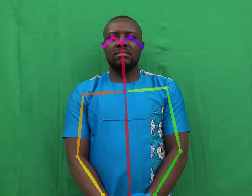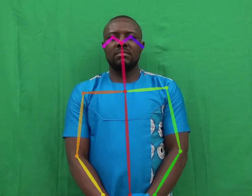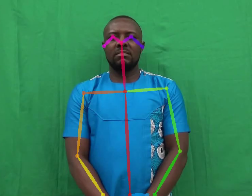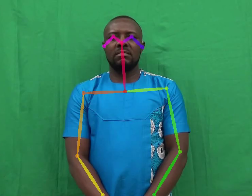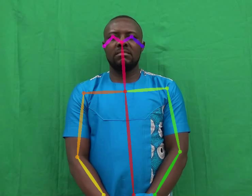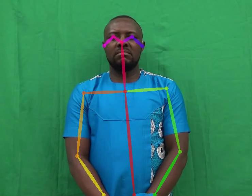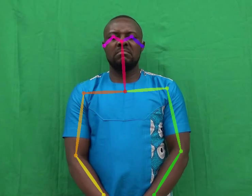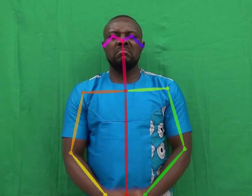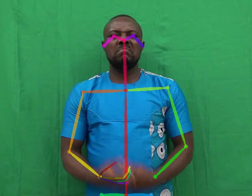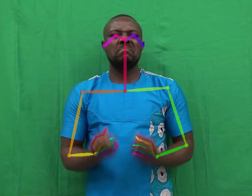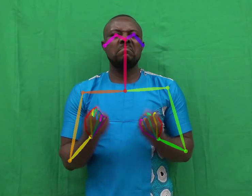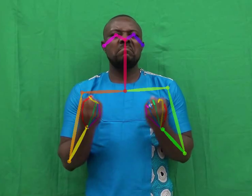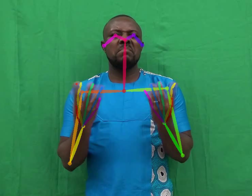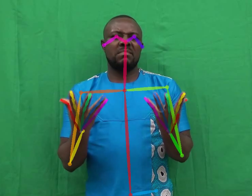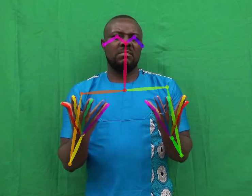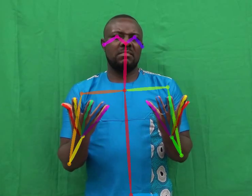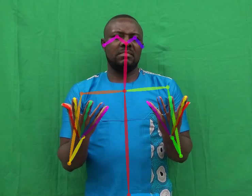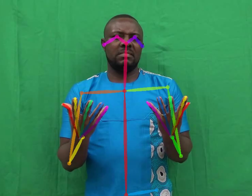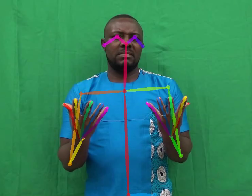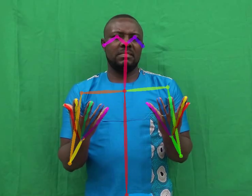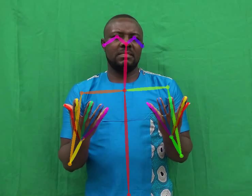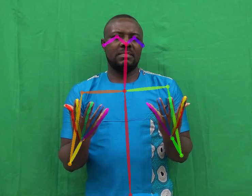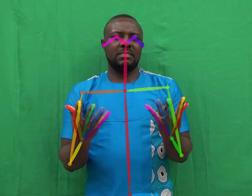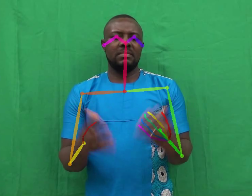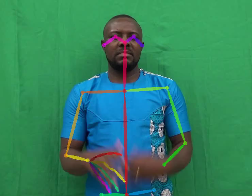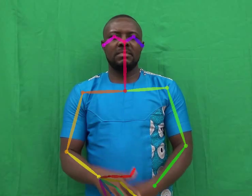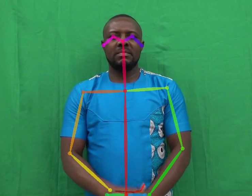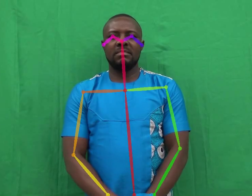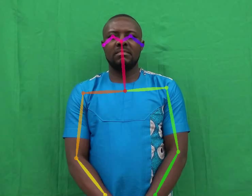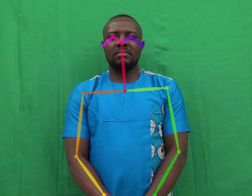many